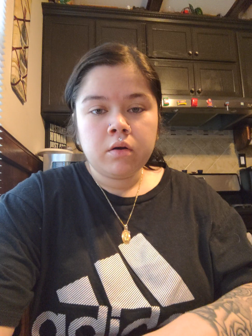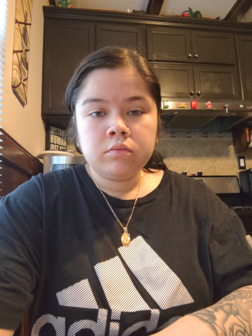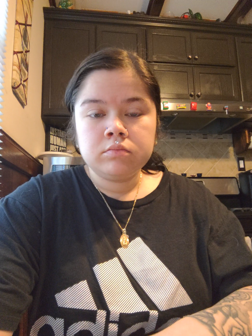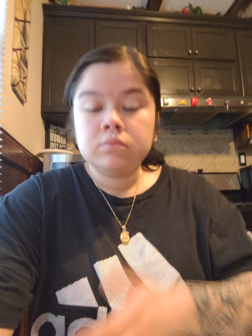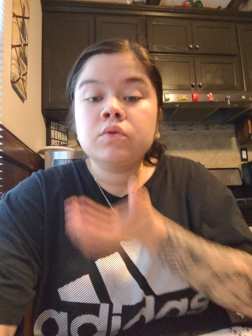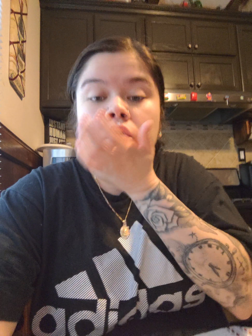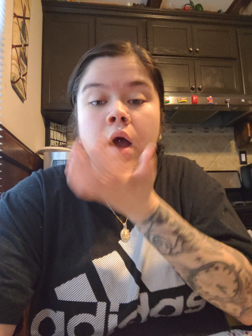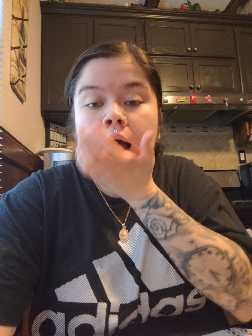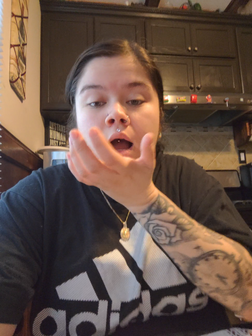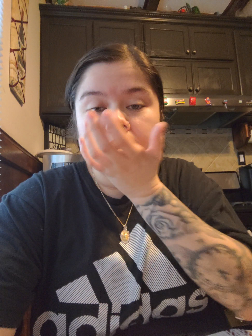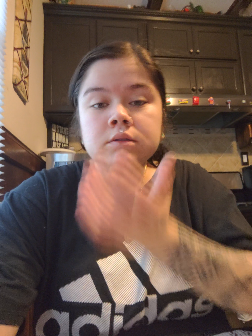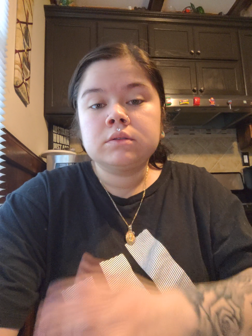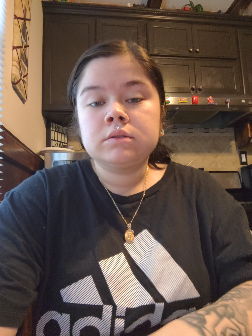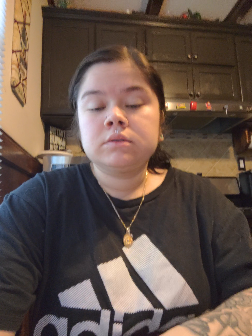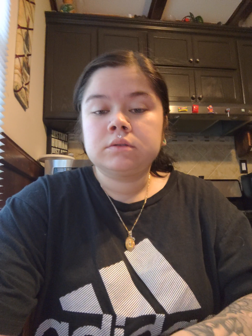grass